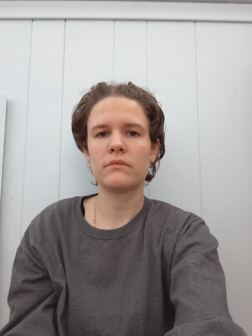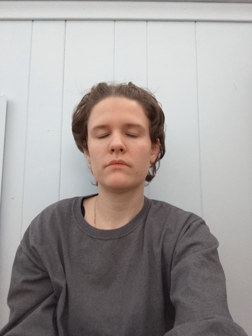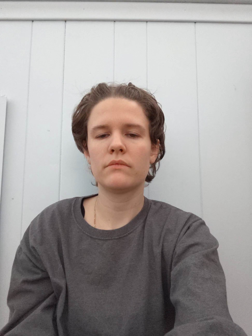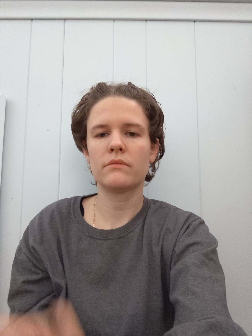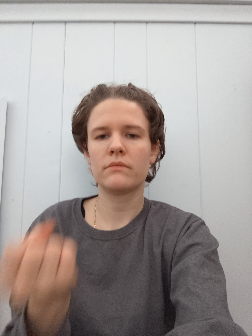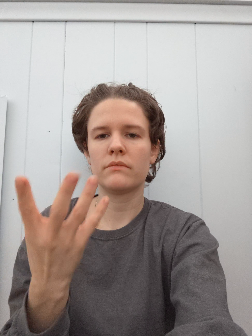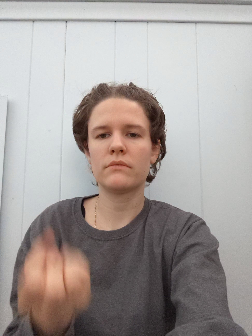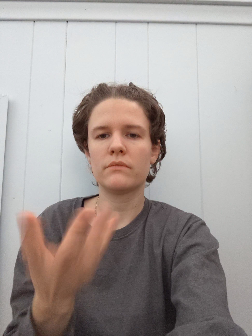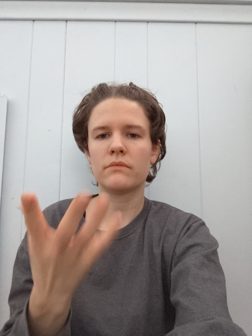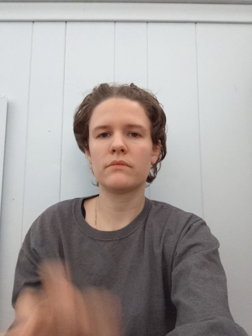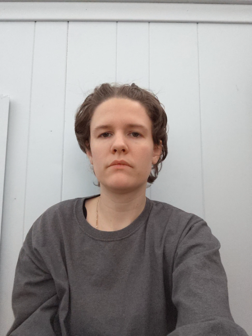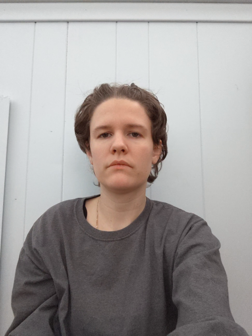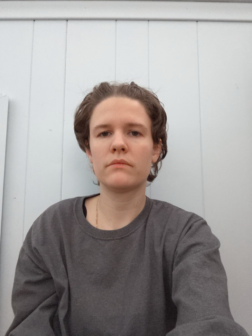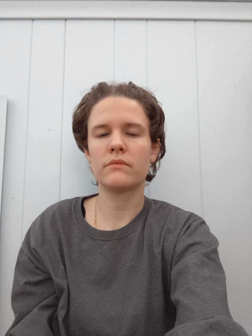many